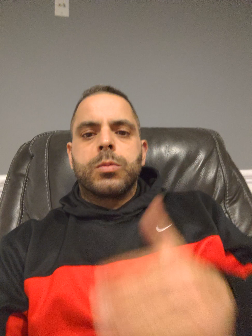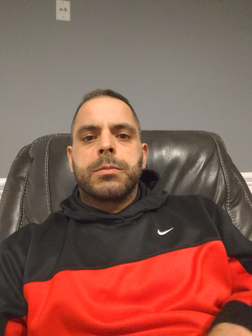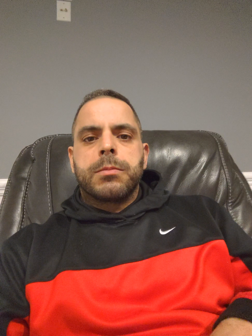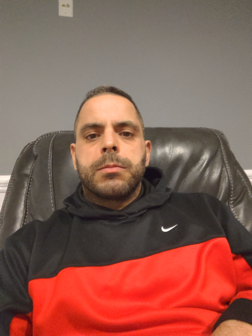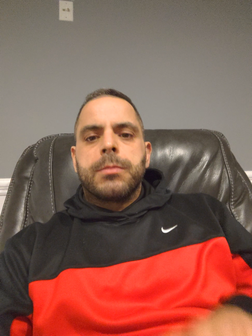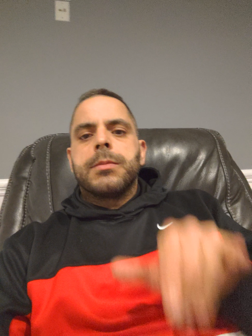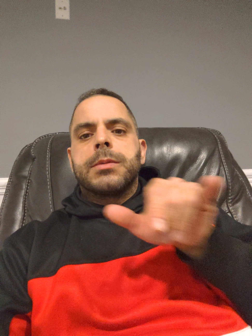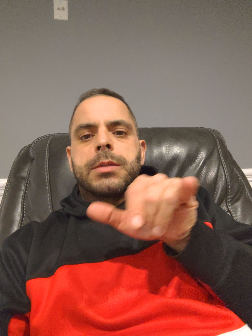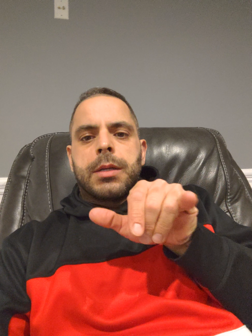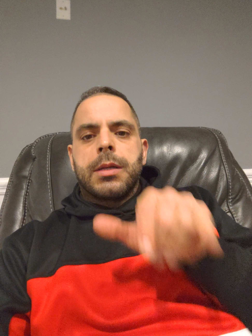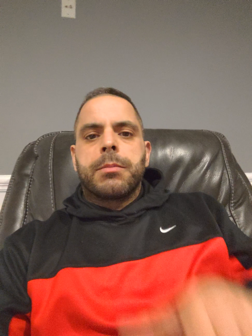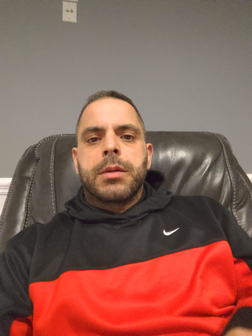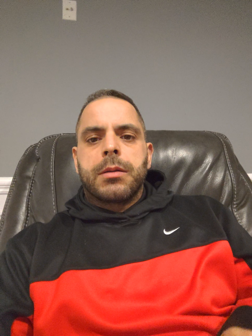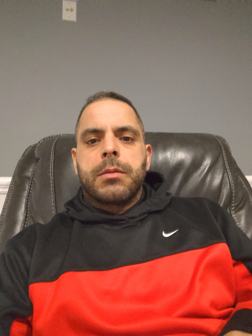same